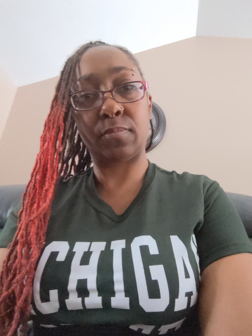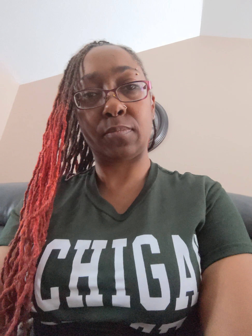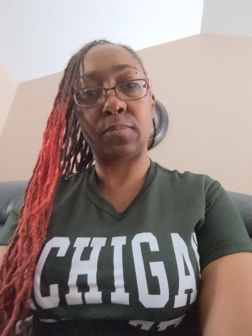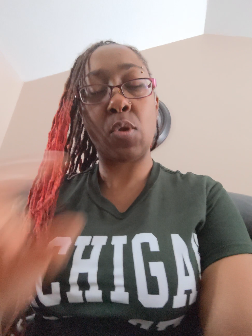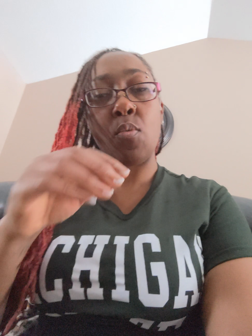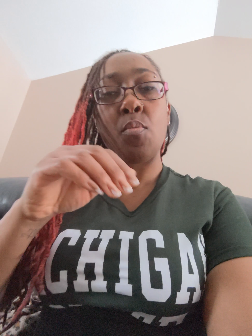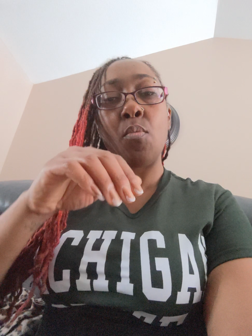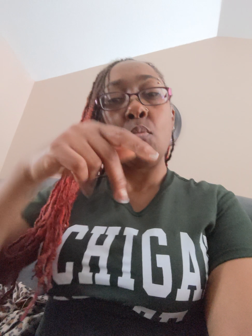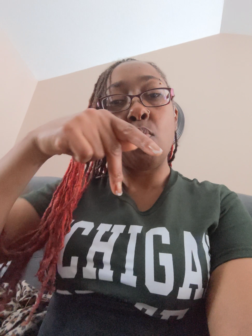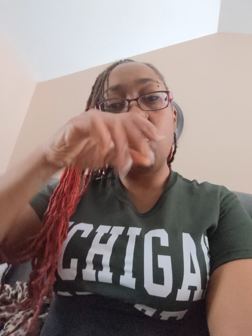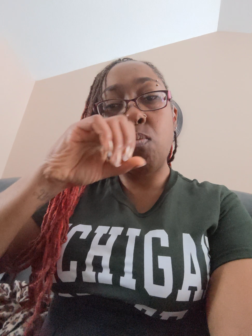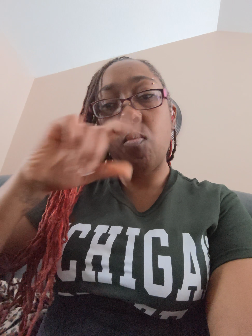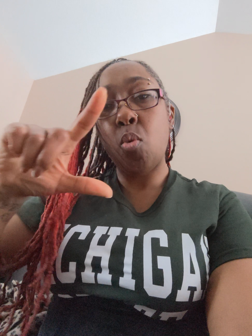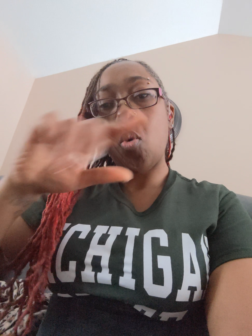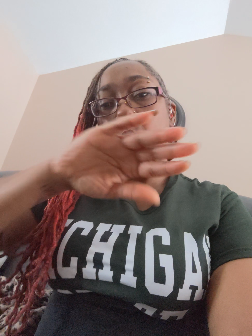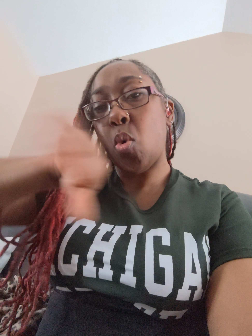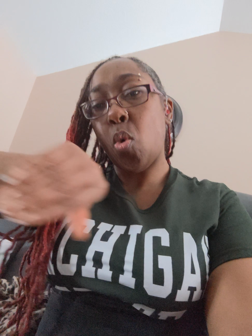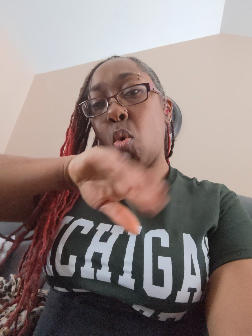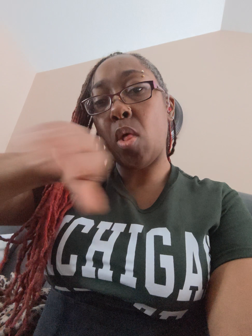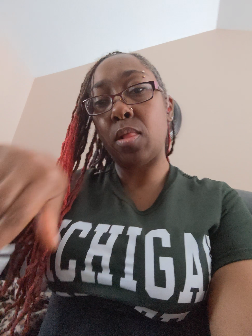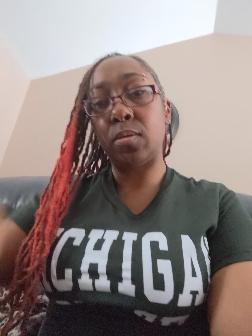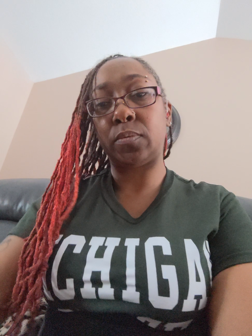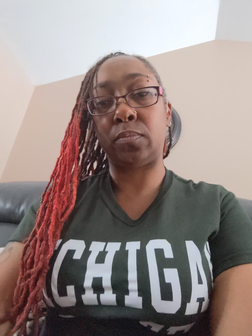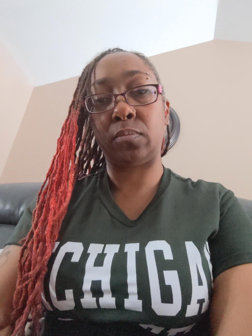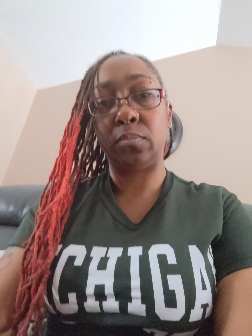pool